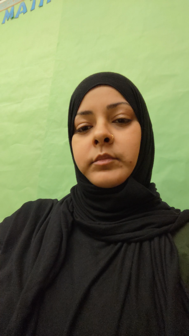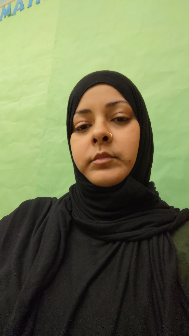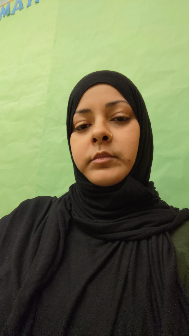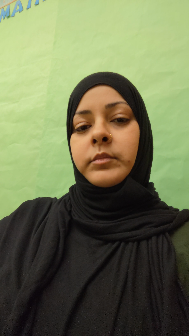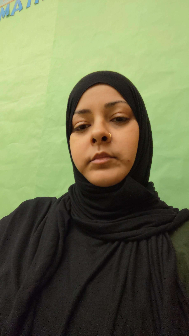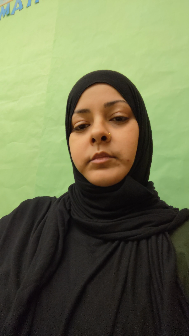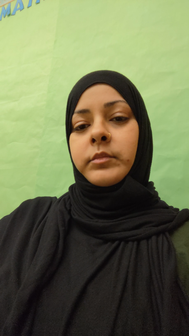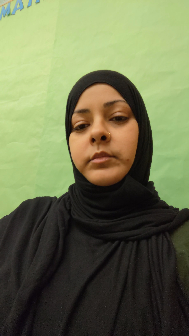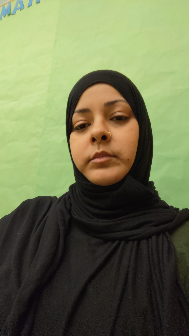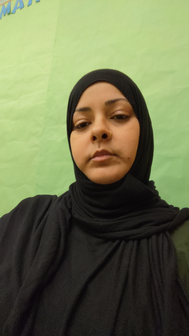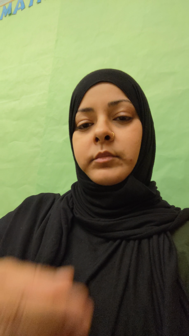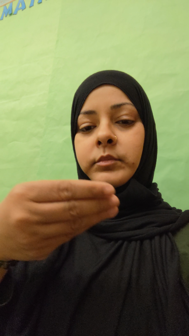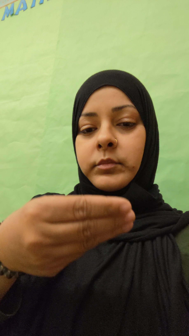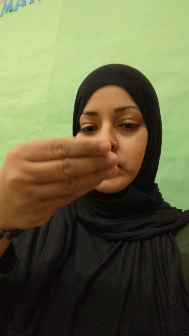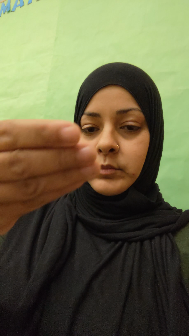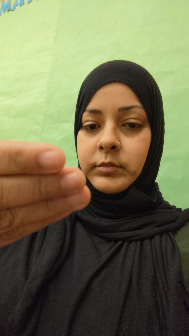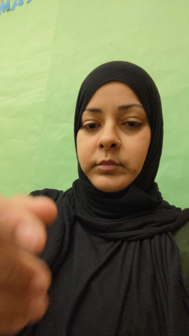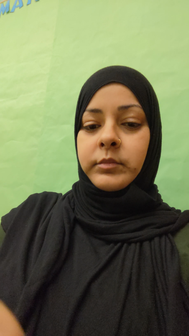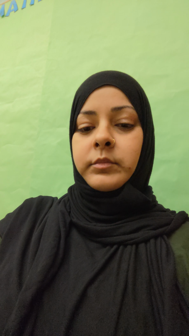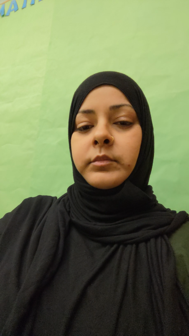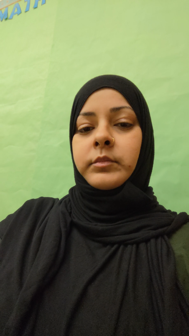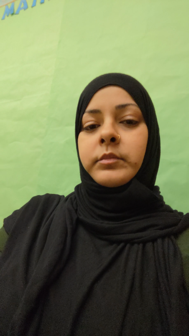buy